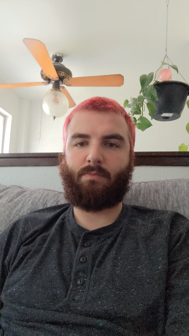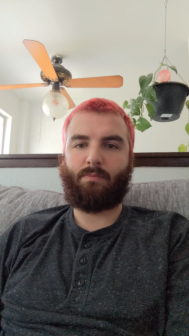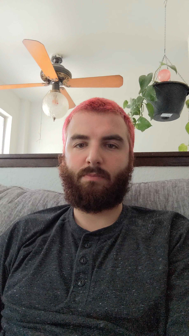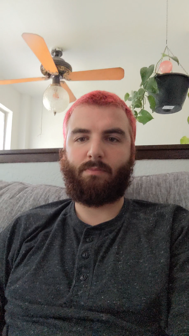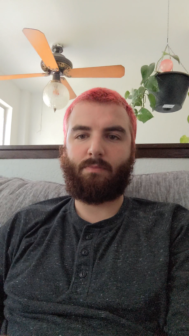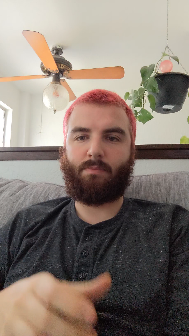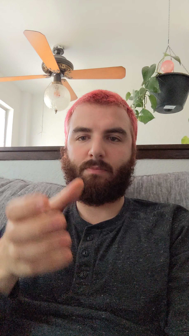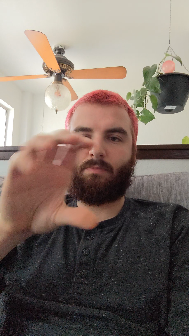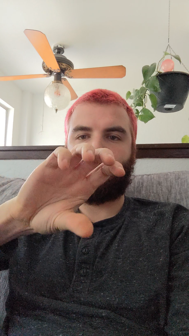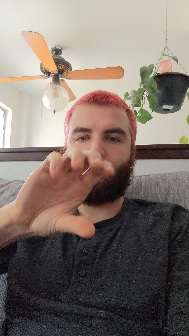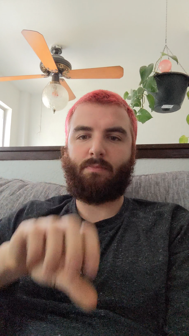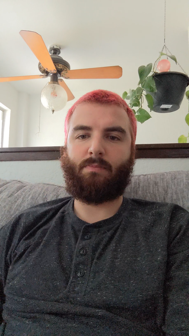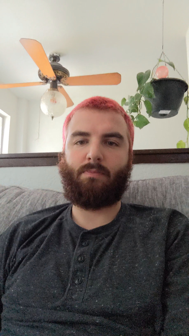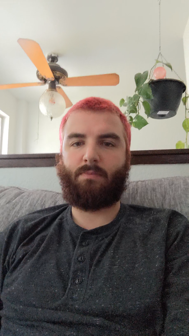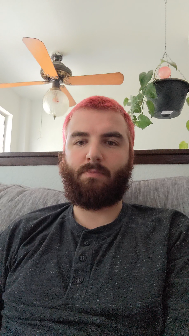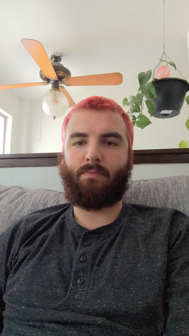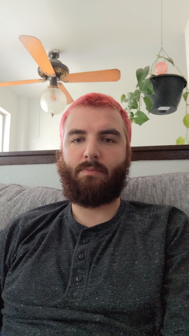pour